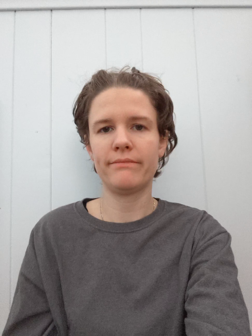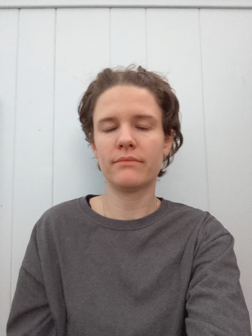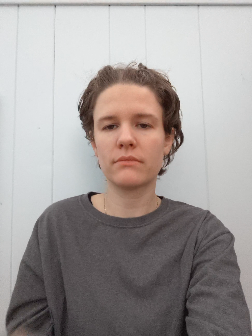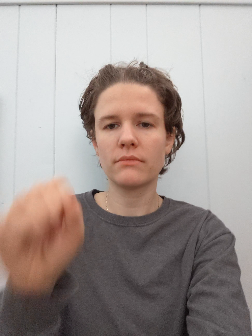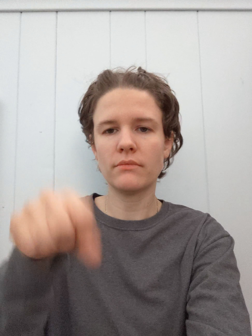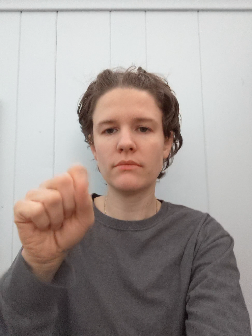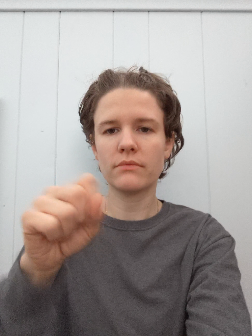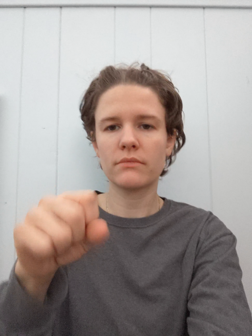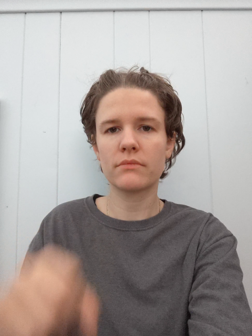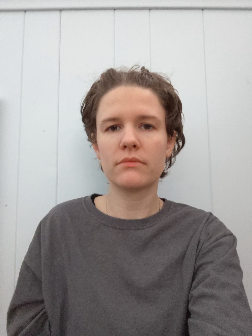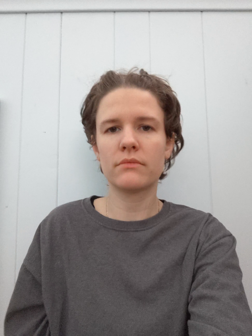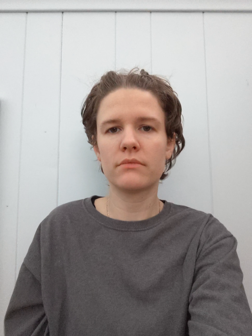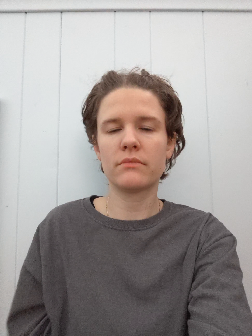yes